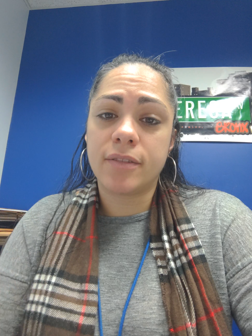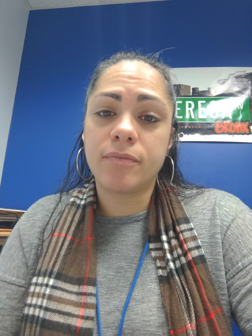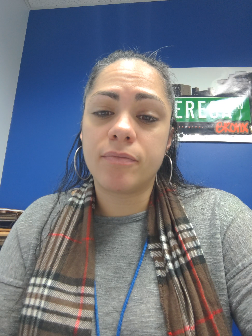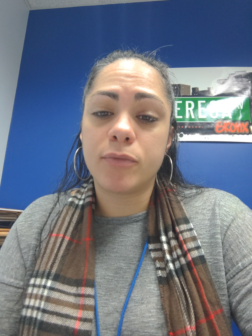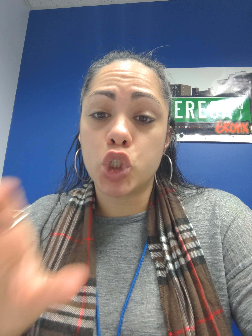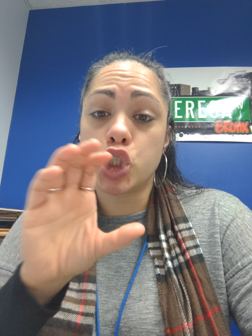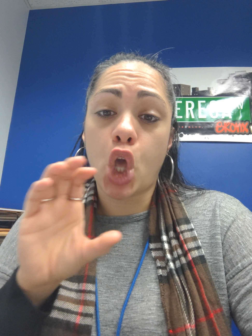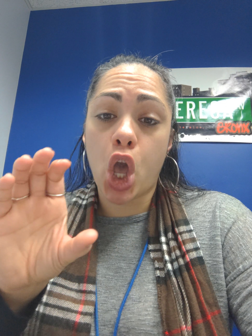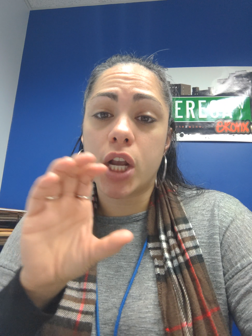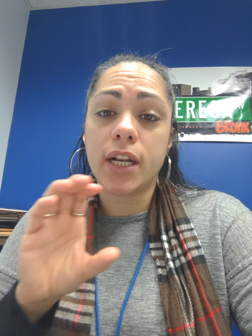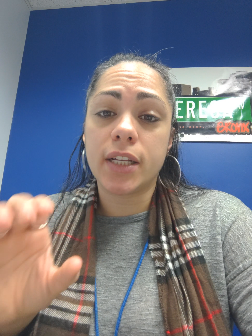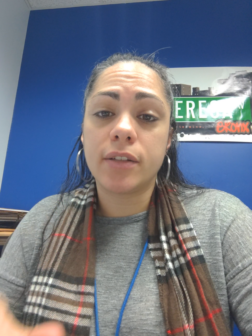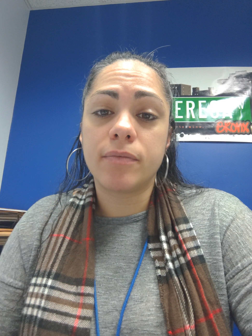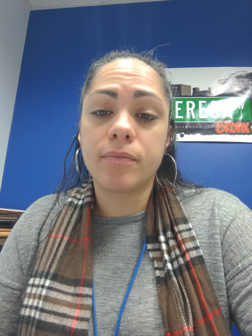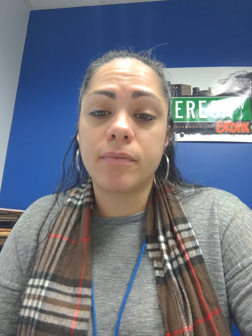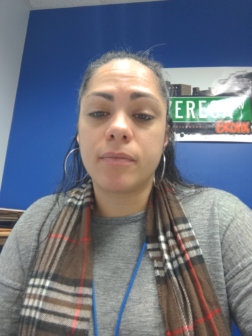chocolate